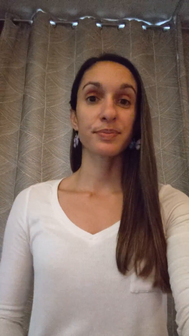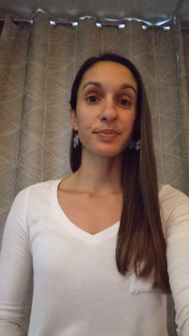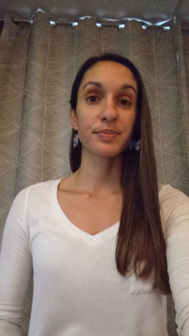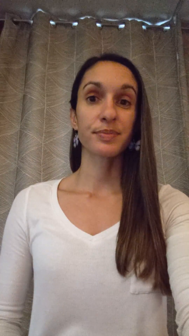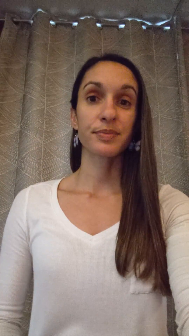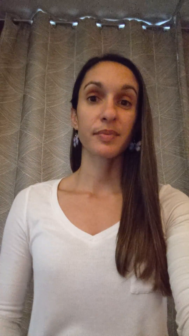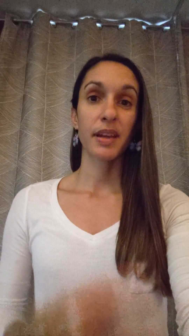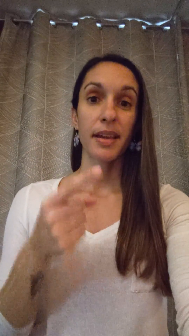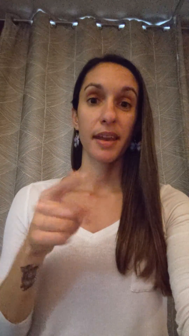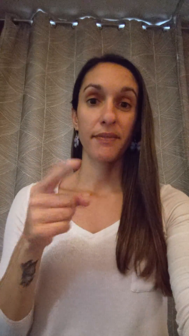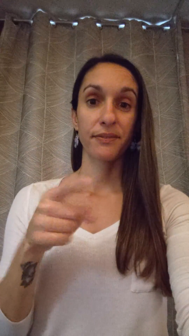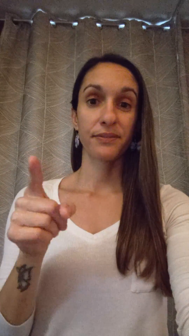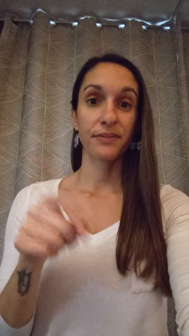knife